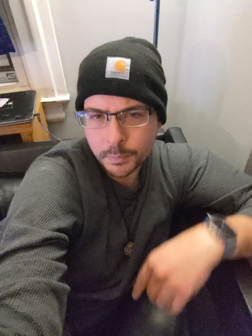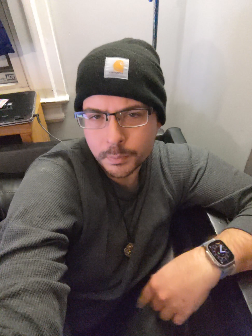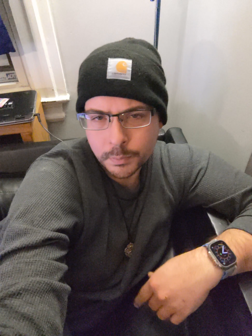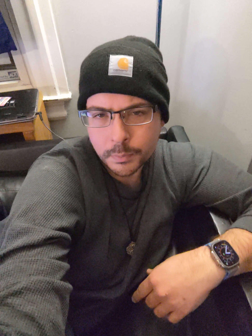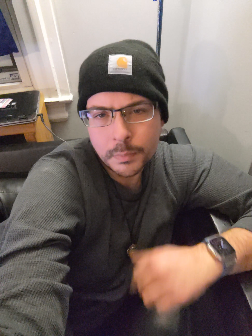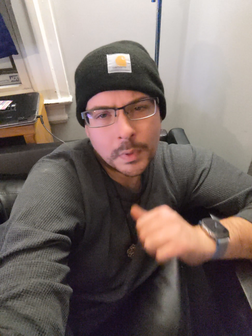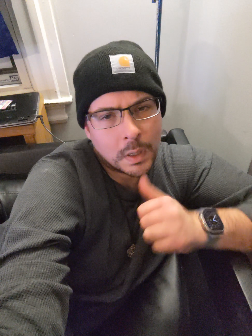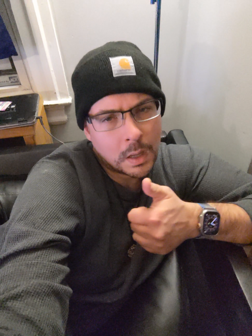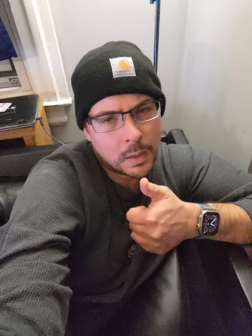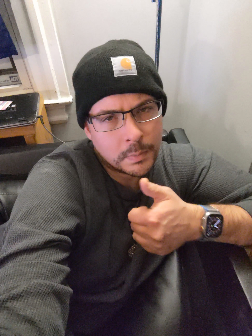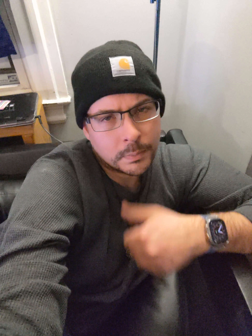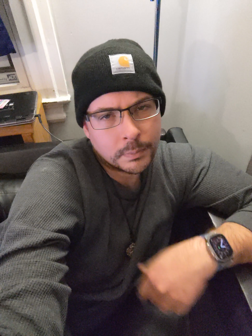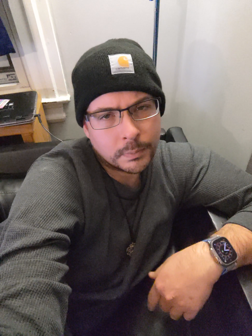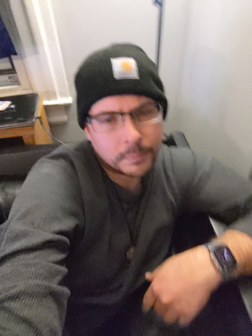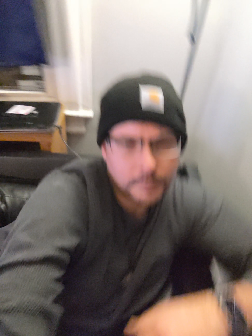not